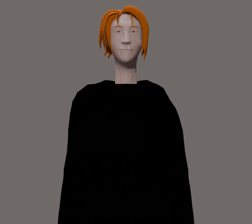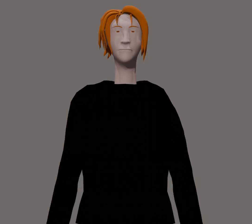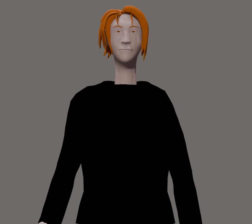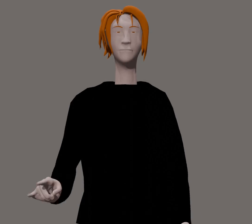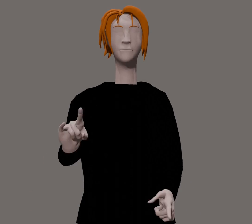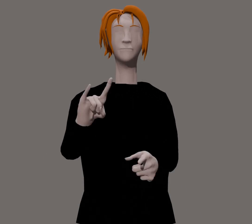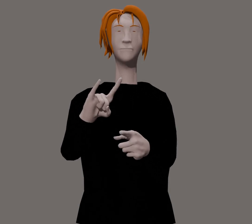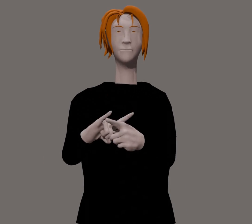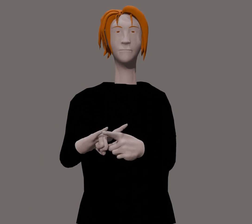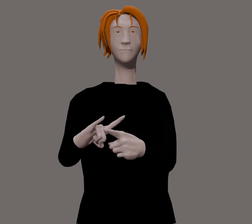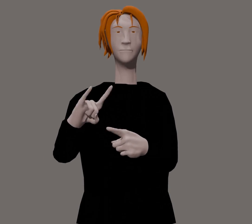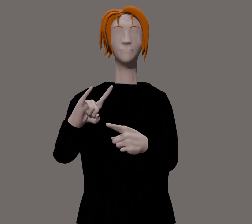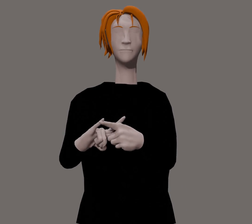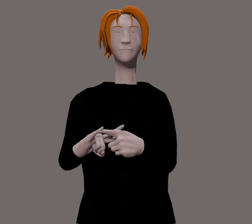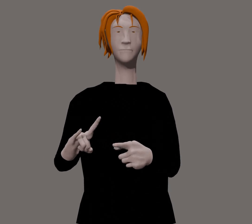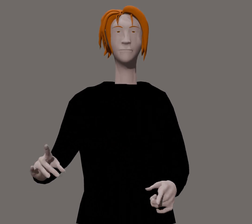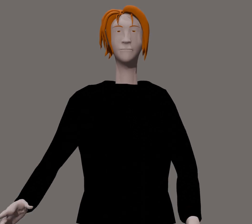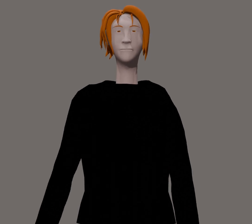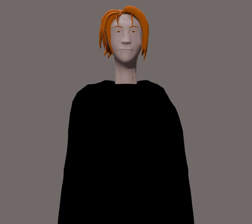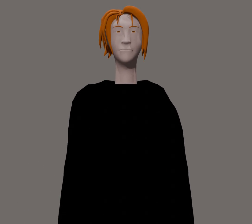Cigarette